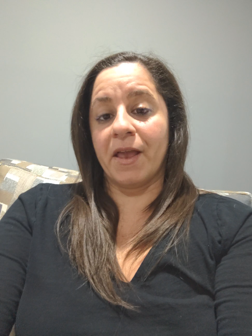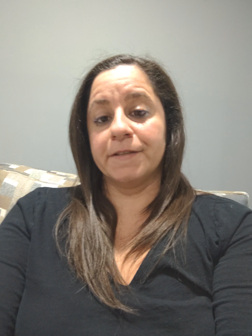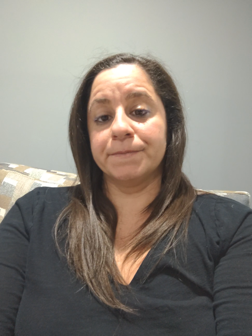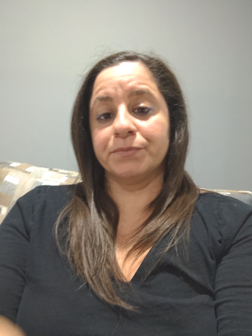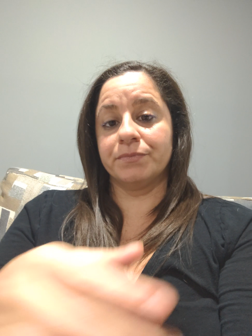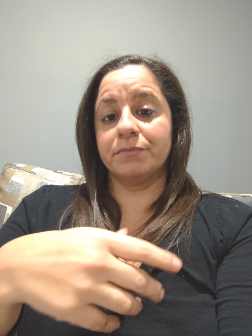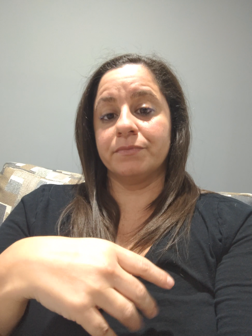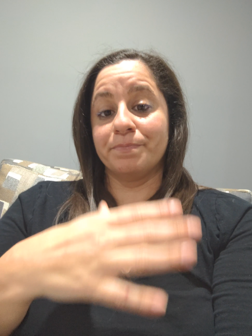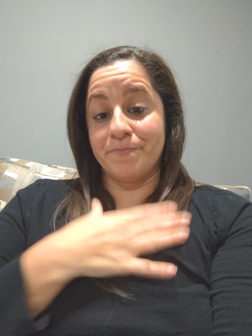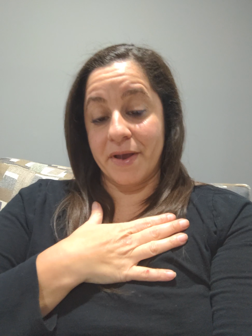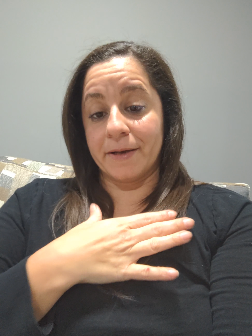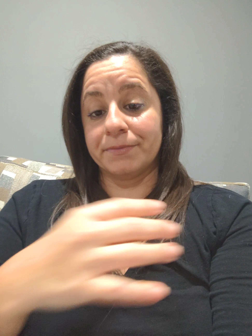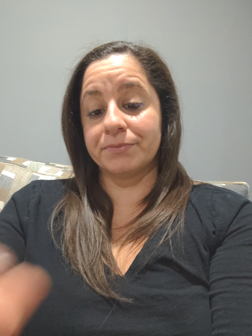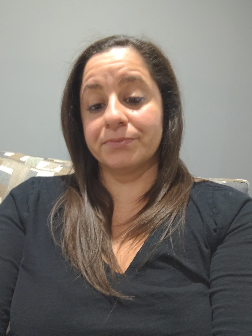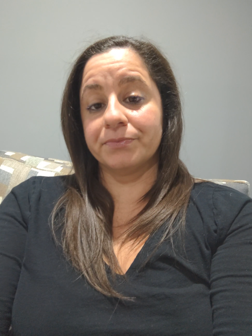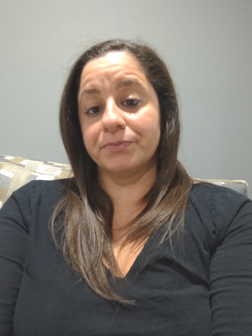my